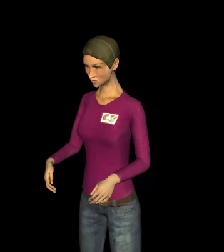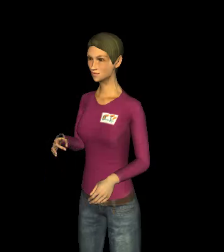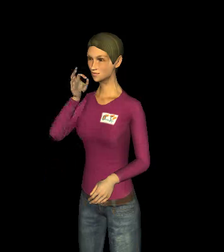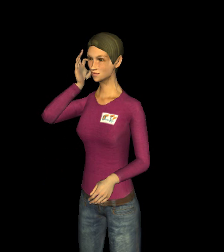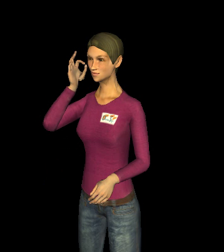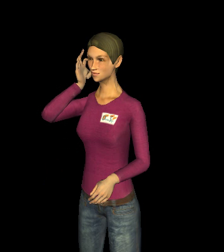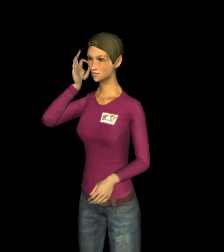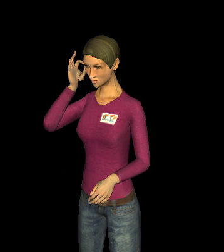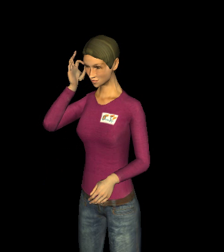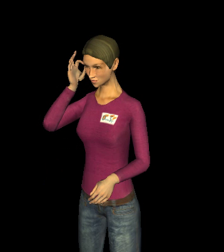أذن